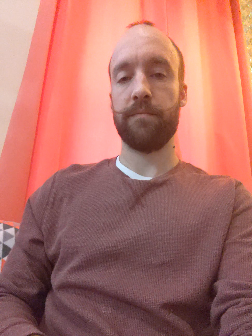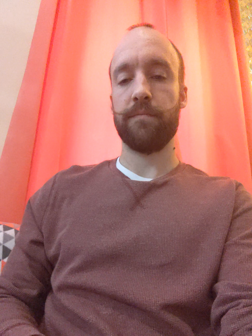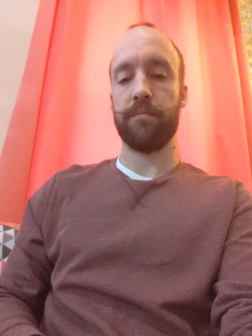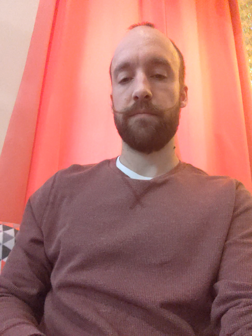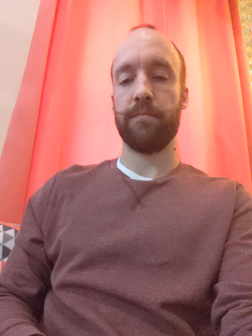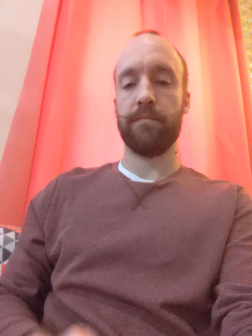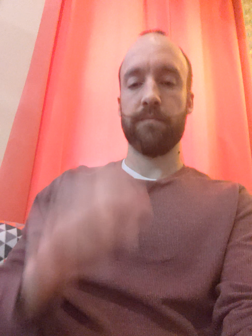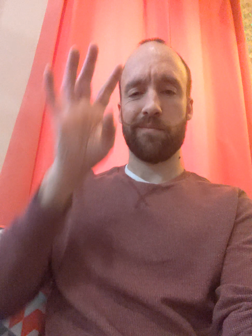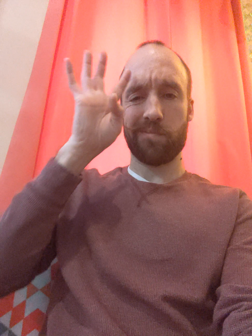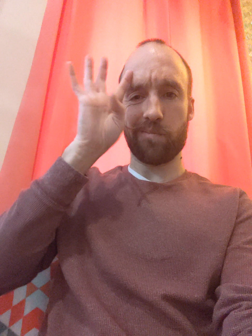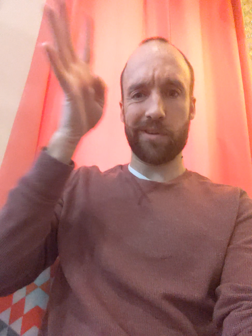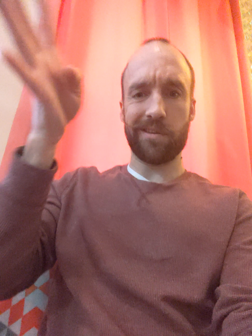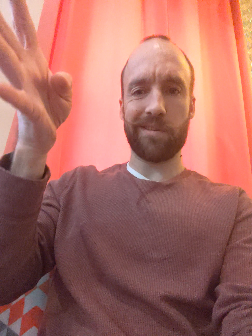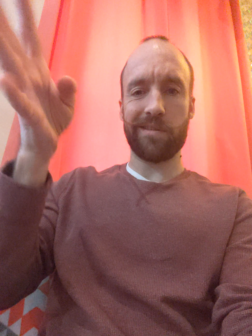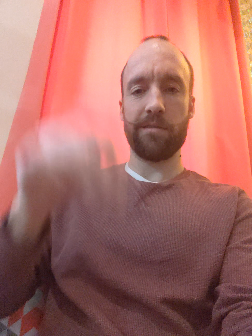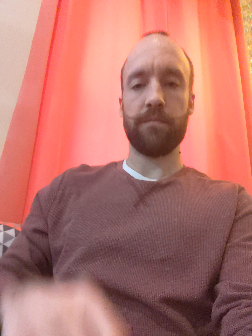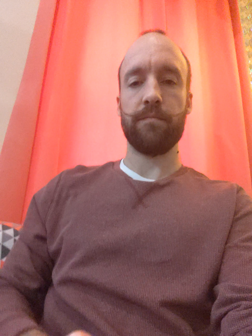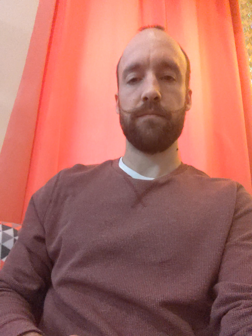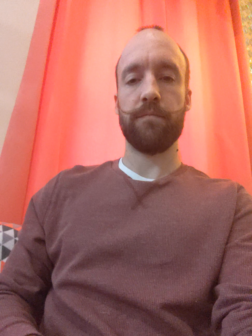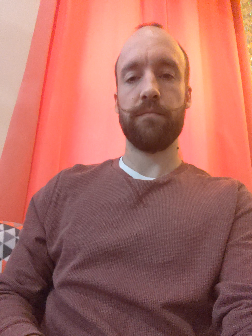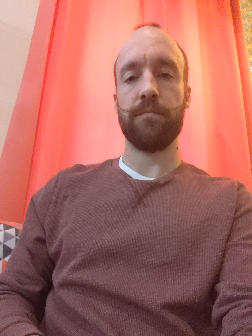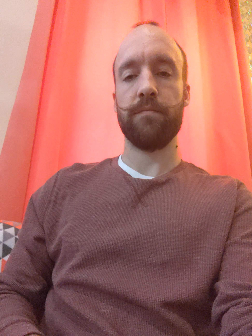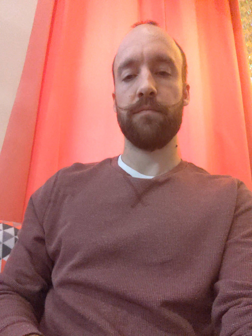pretend